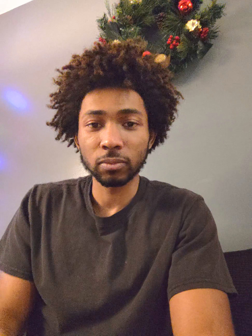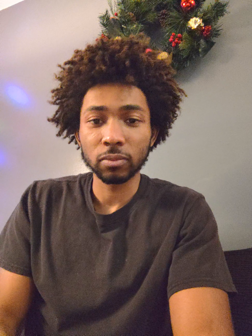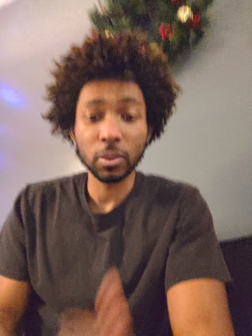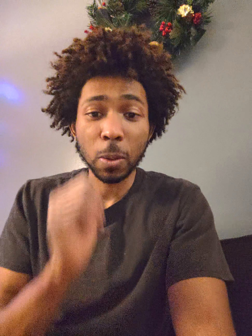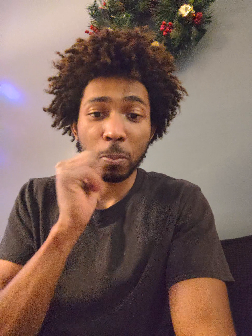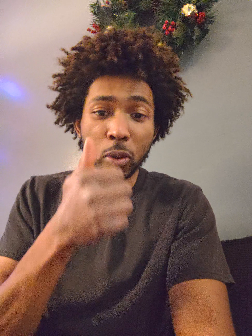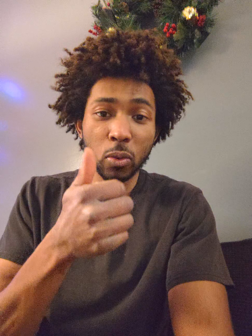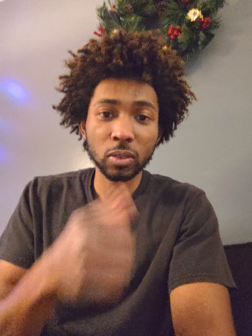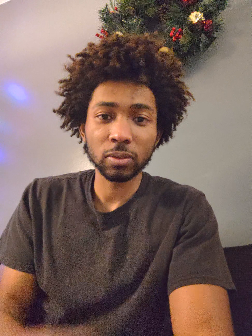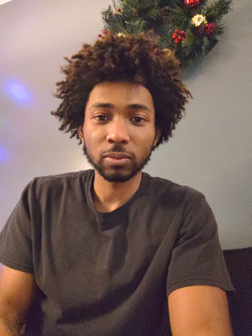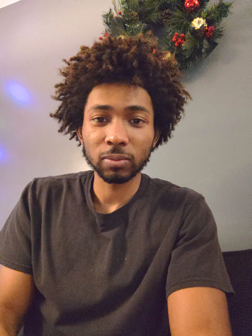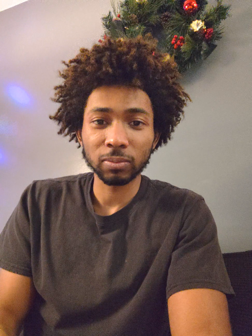tomorrow